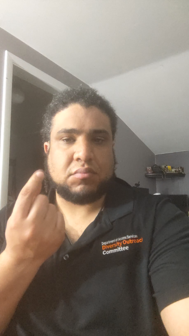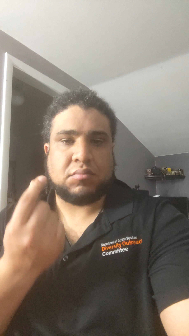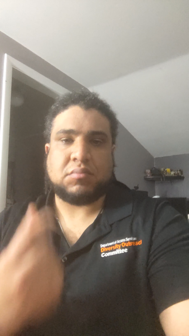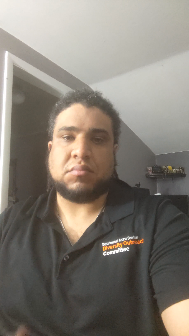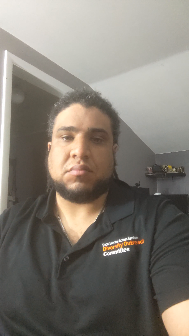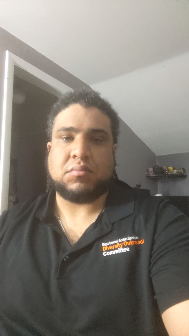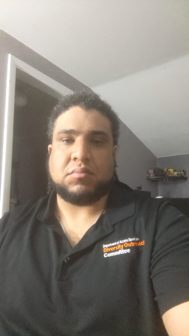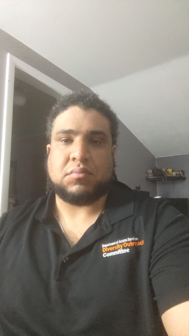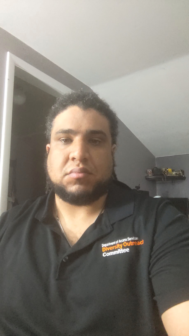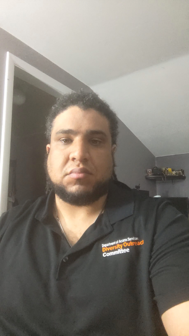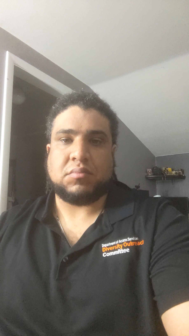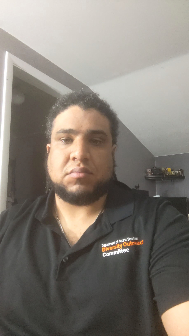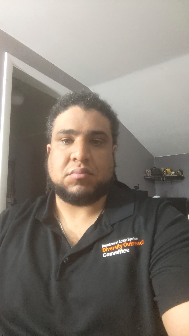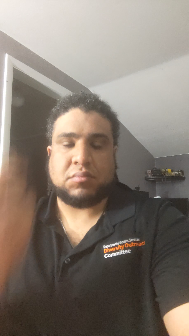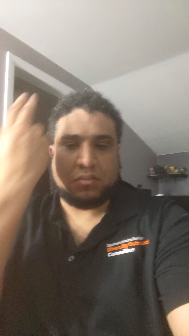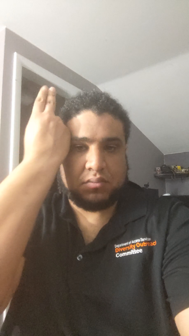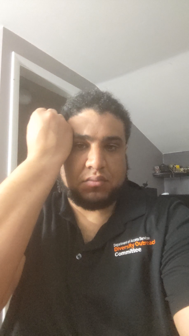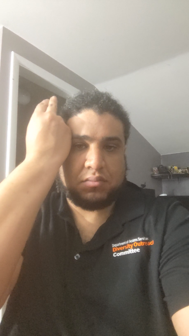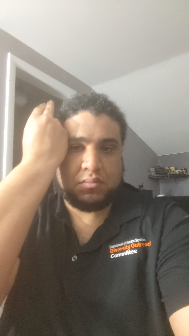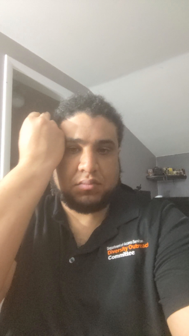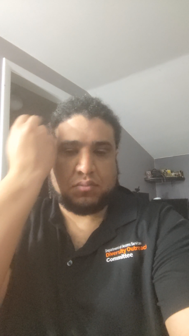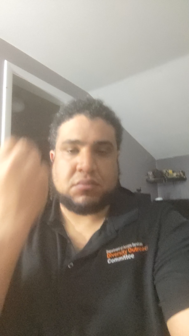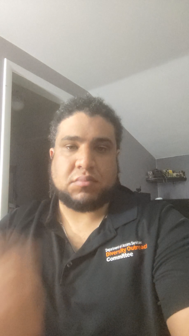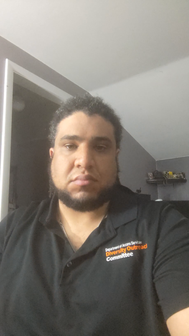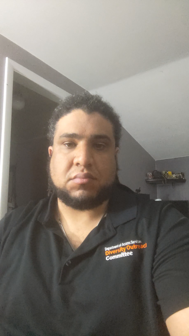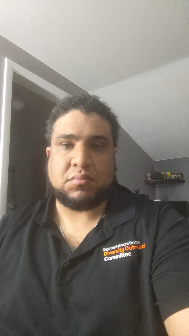rabbit